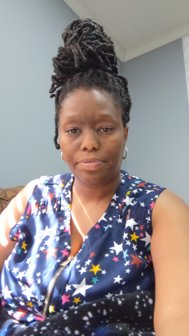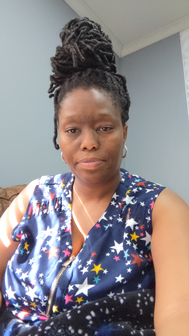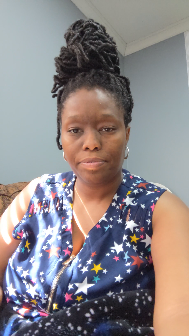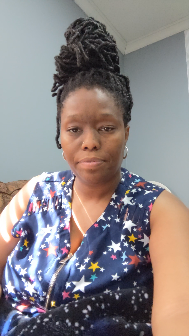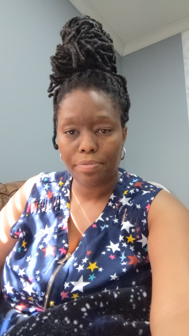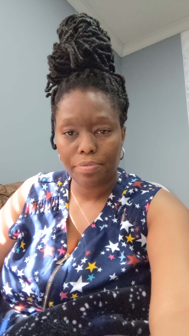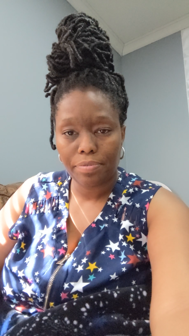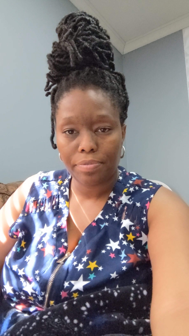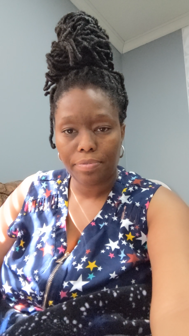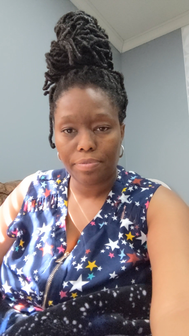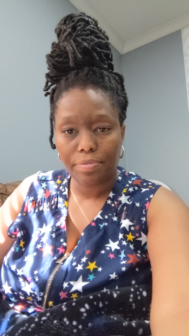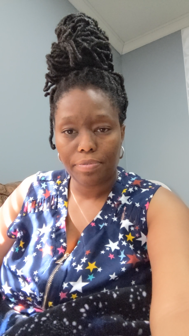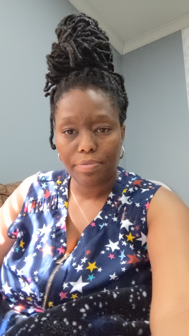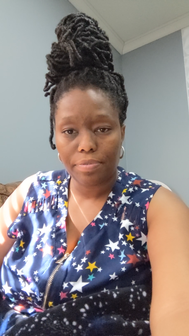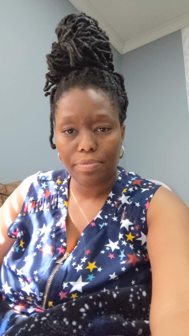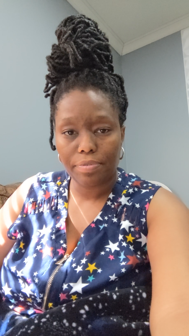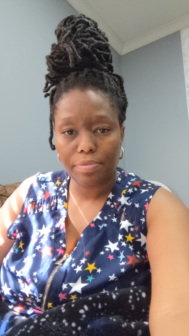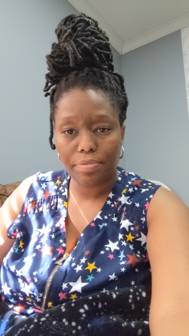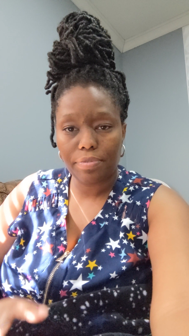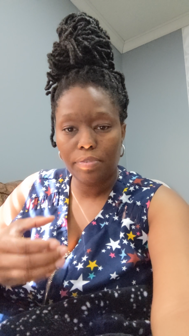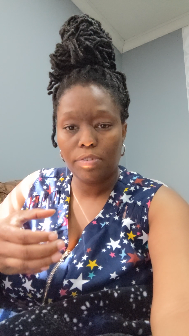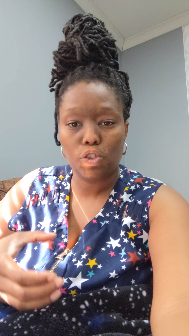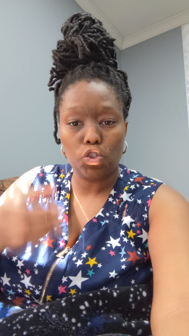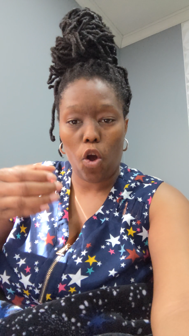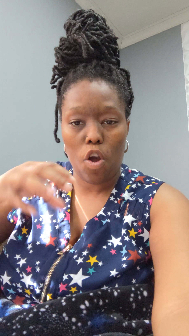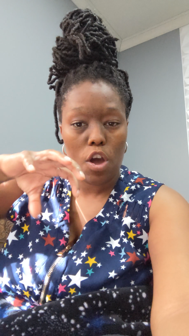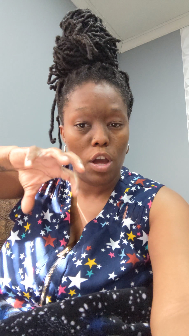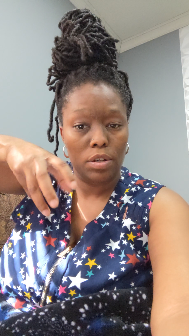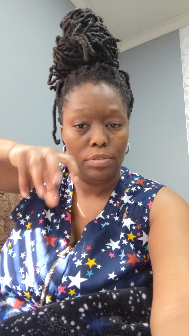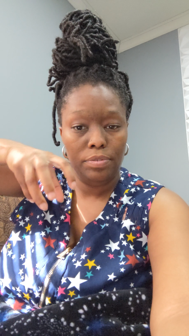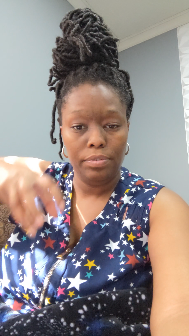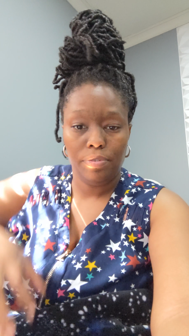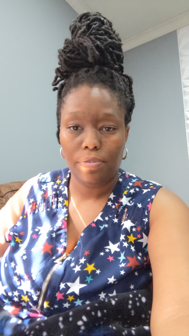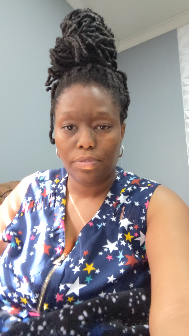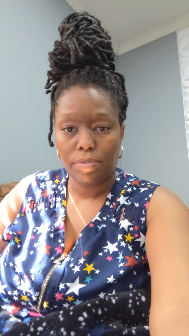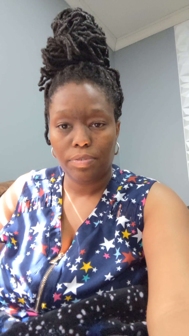jar